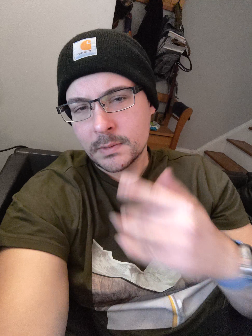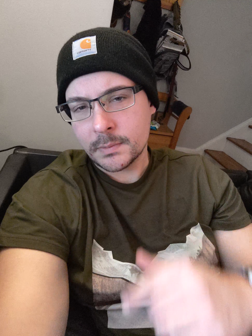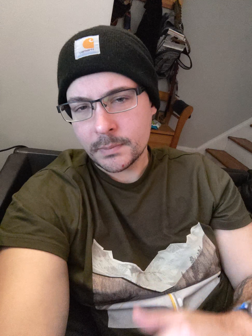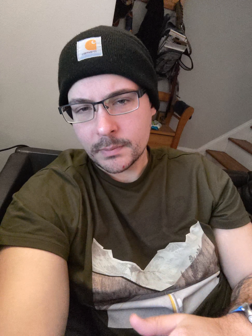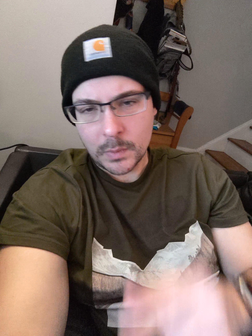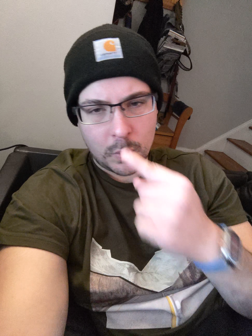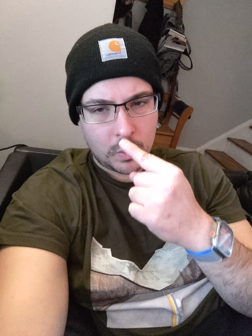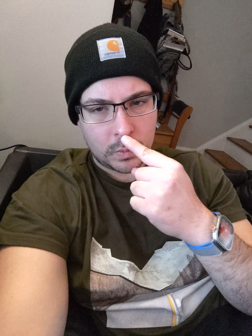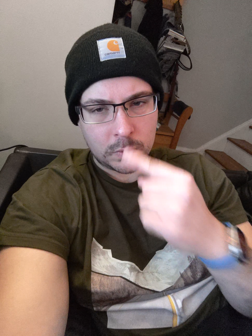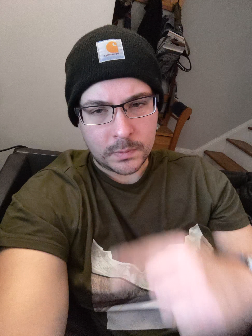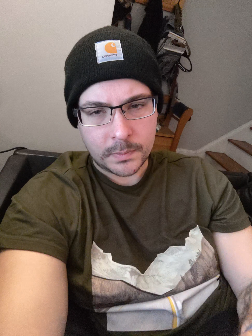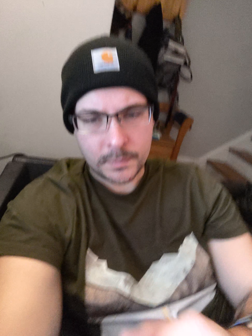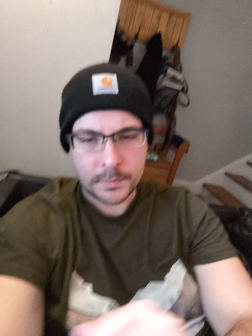nose